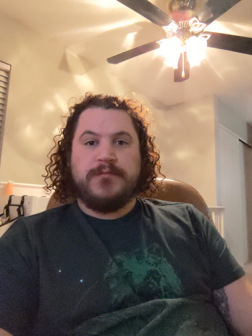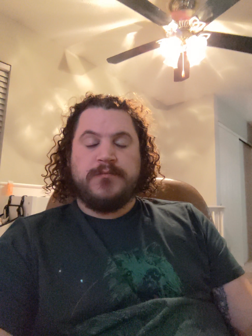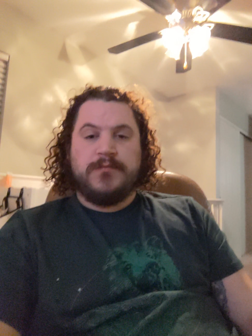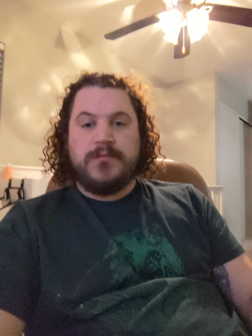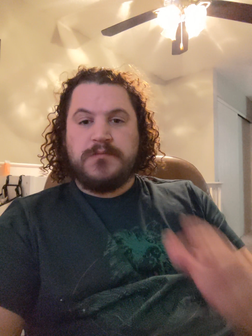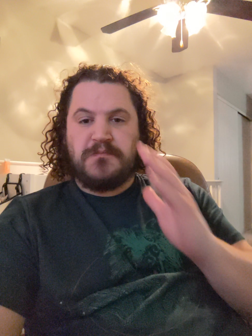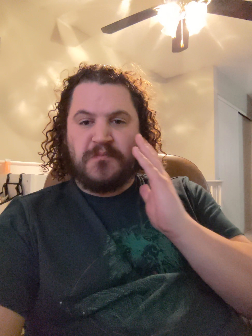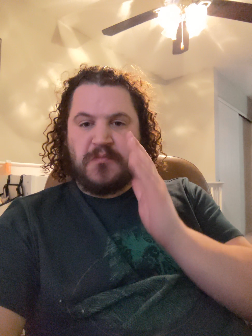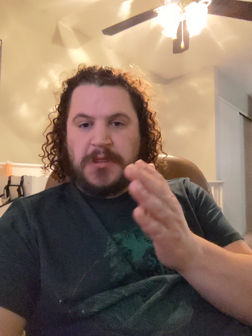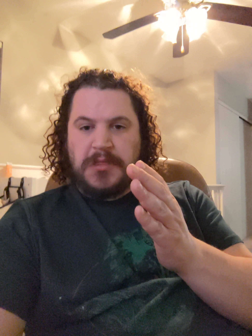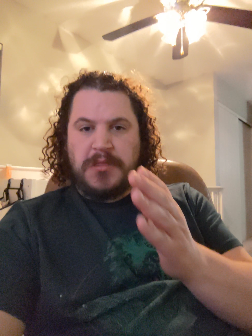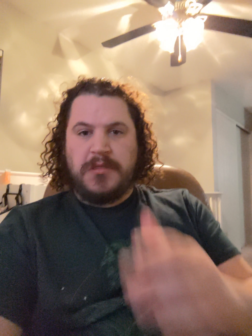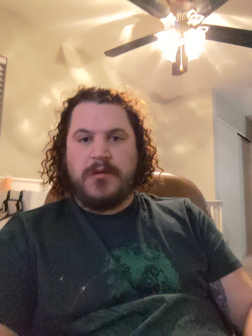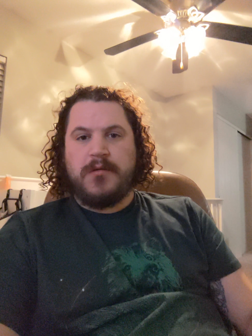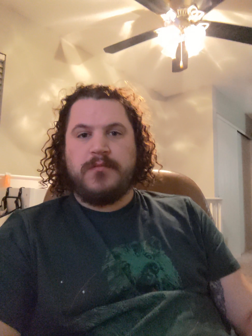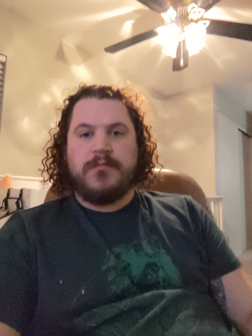will